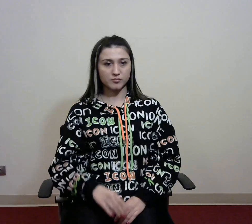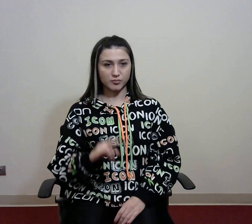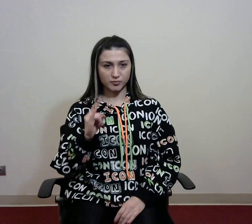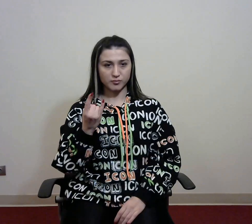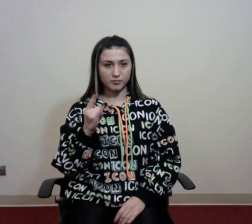uşaq